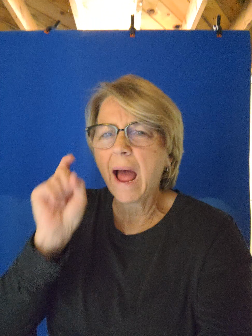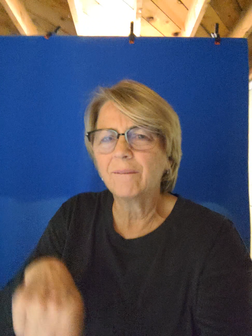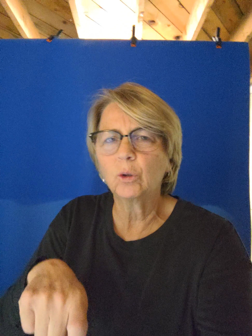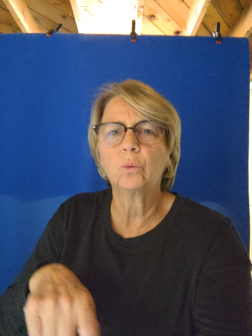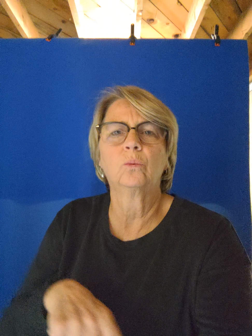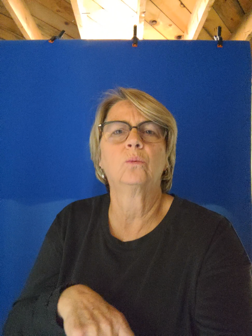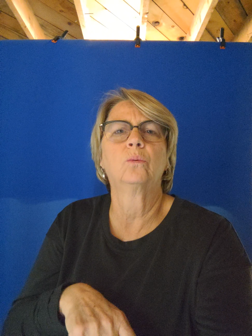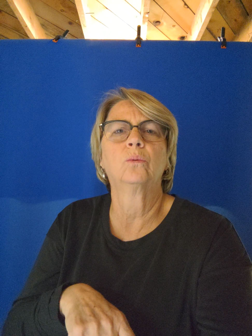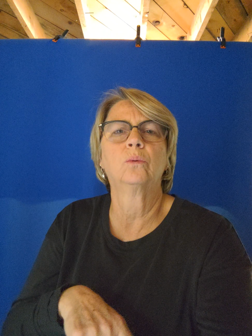have to